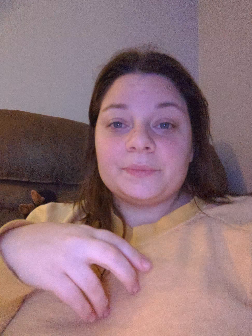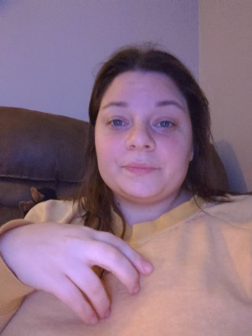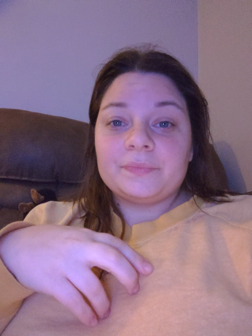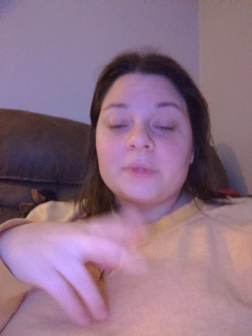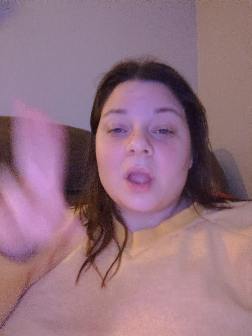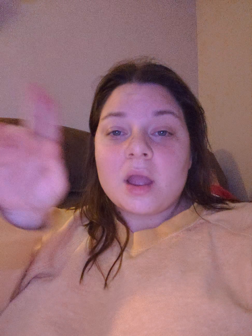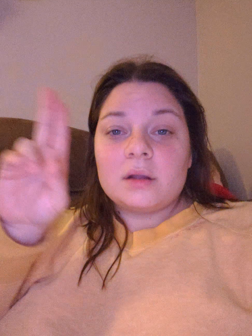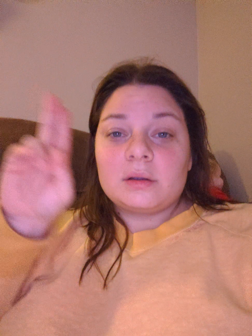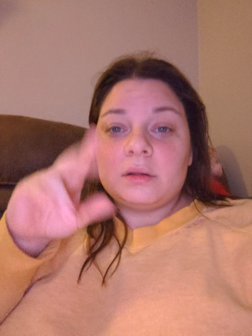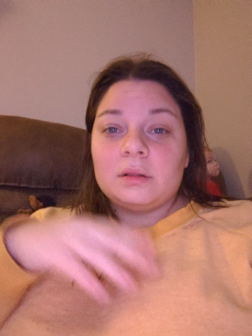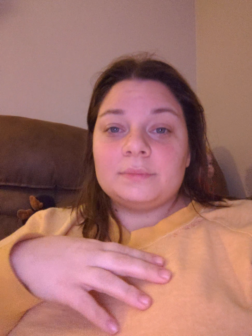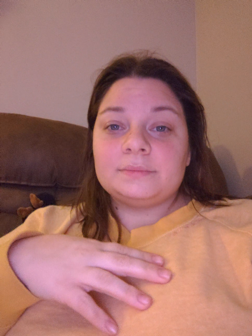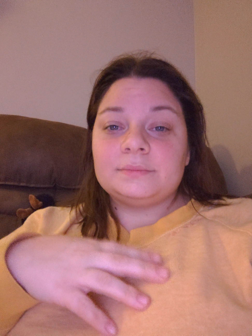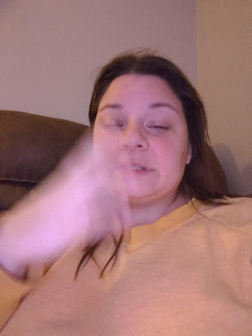uncle